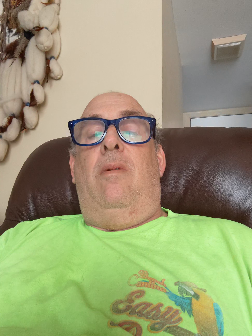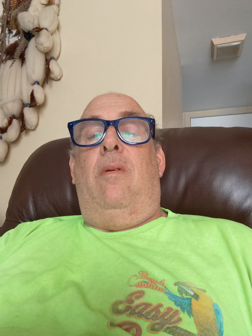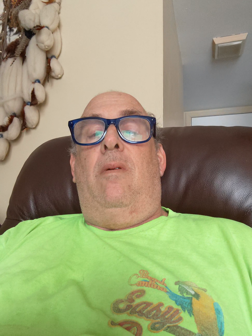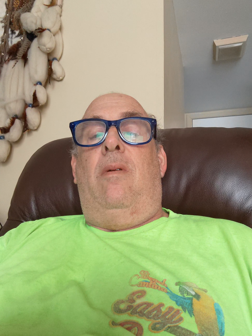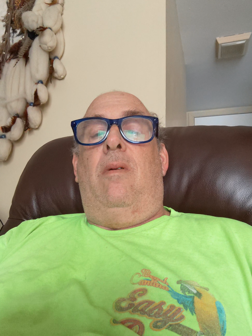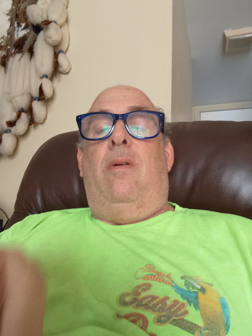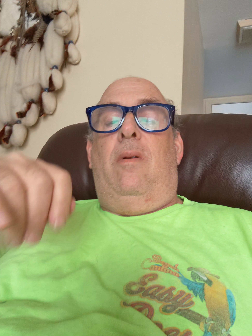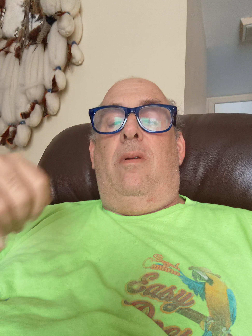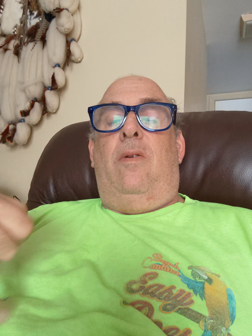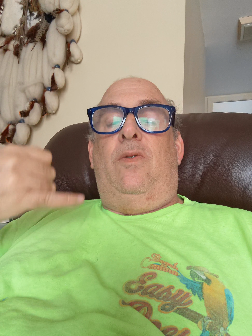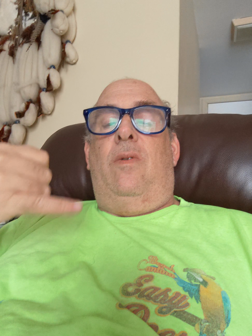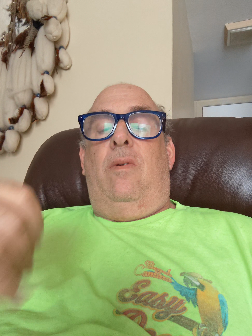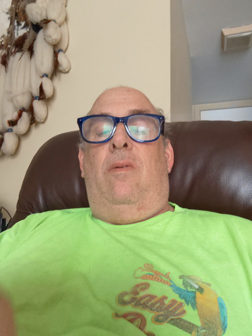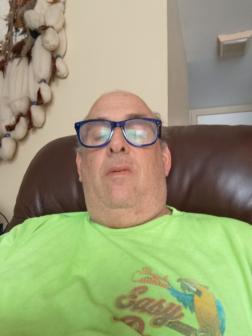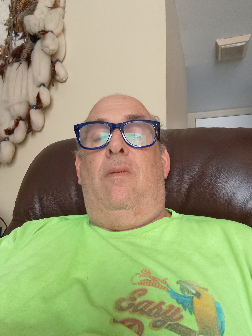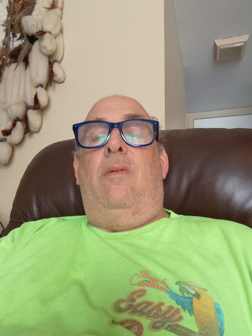jeans